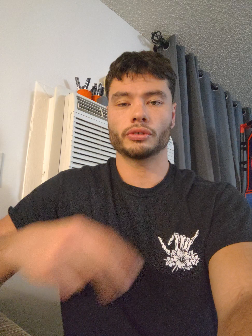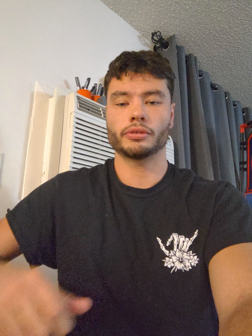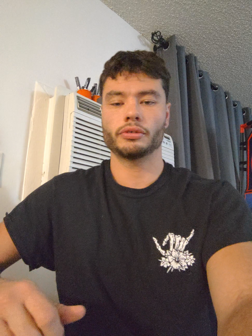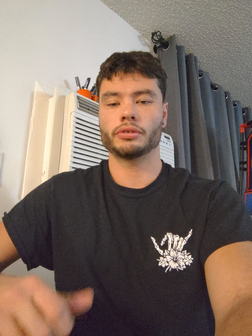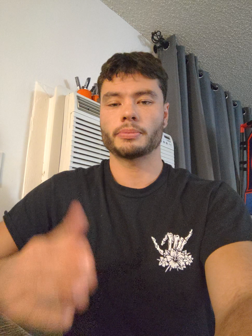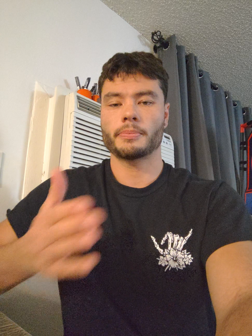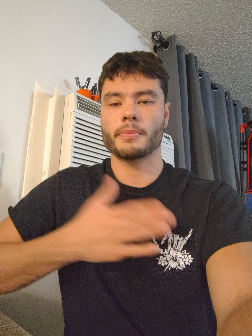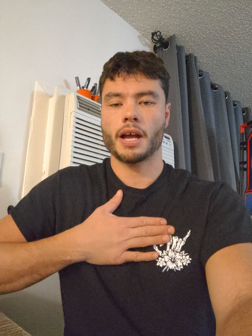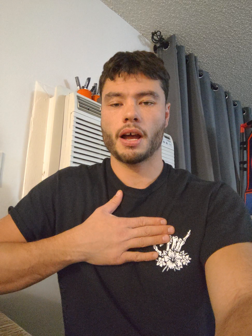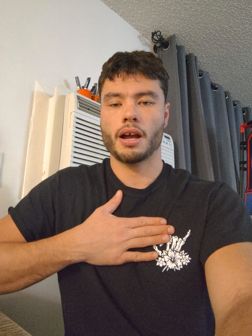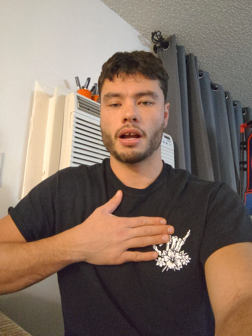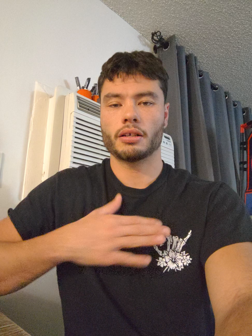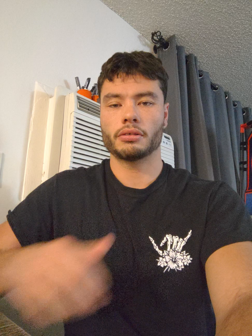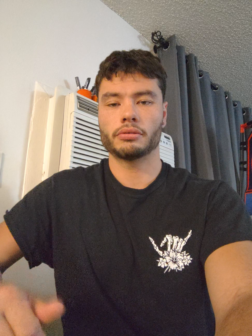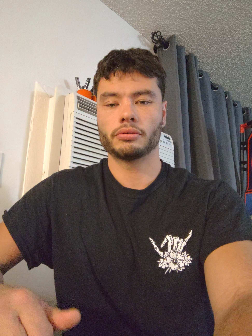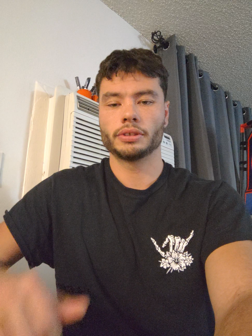my